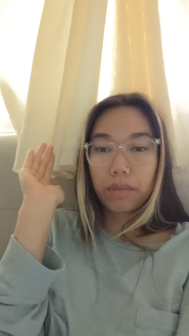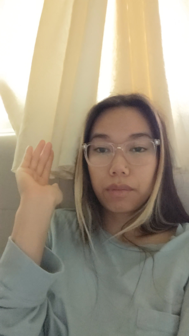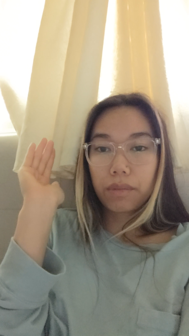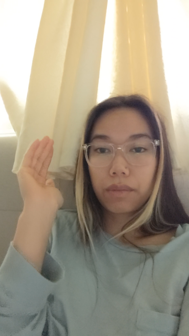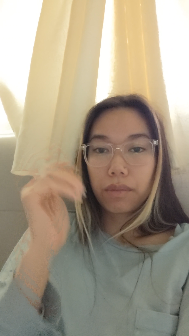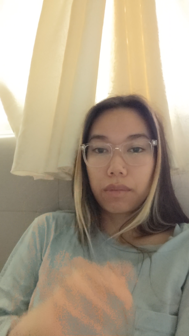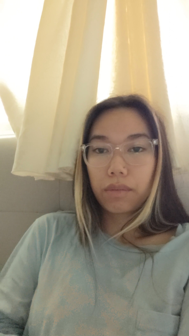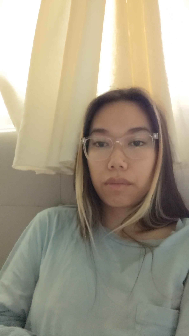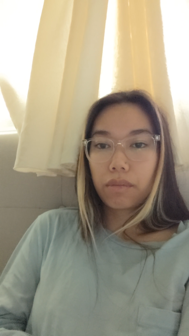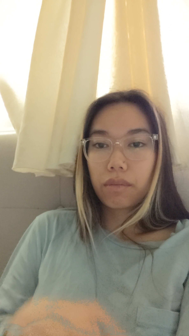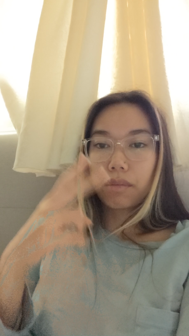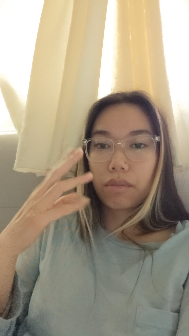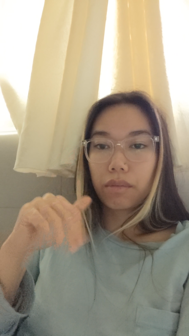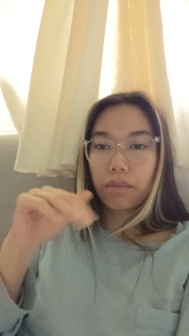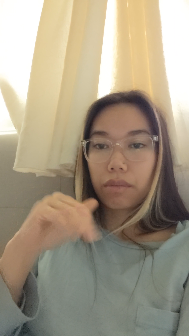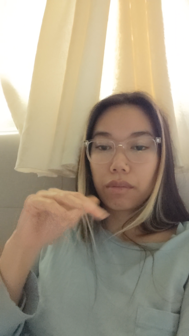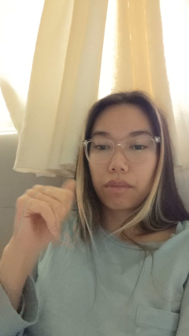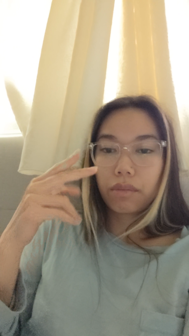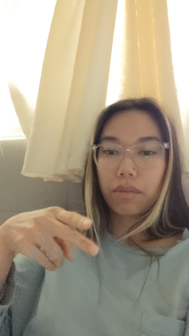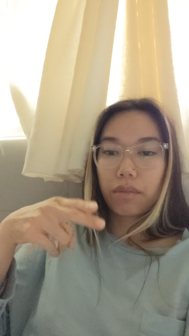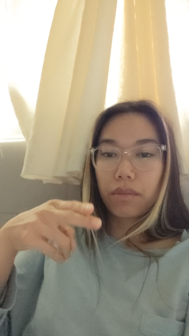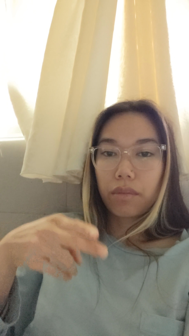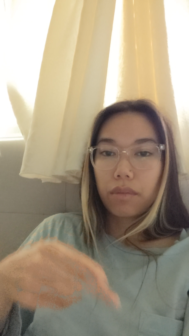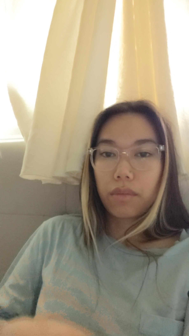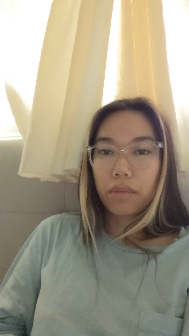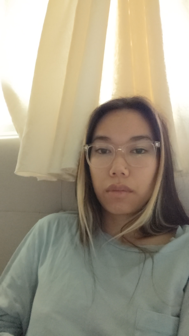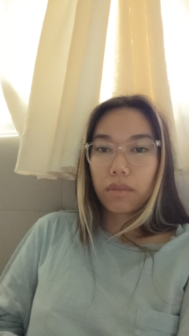pet's name